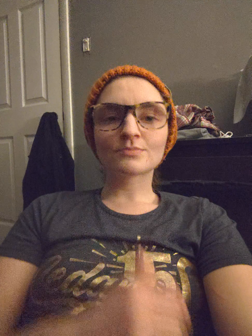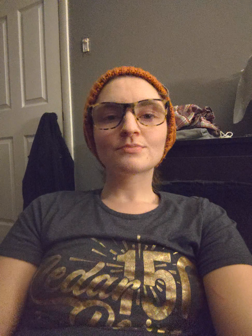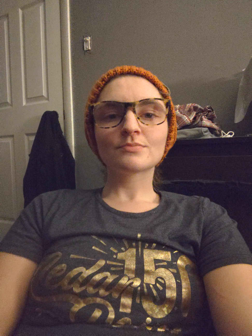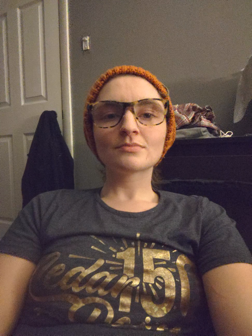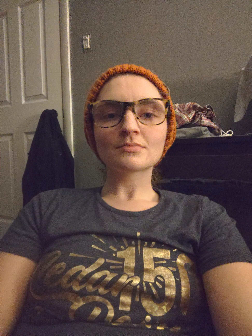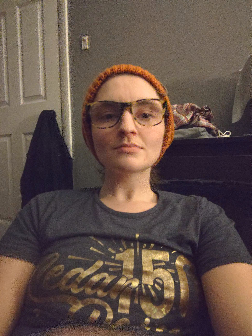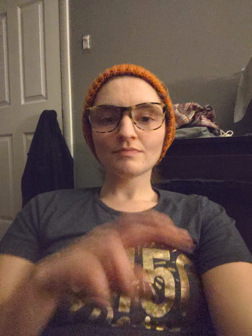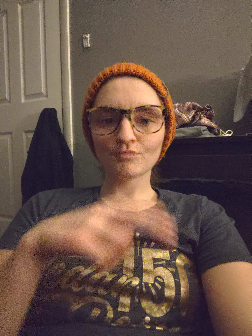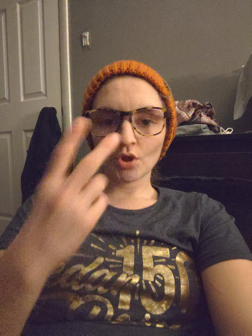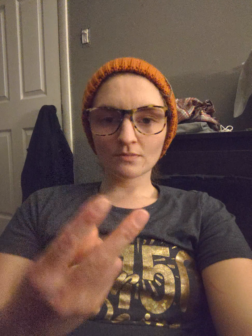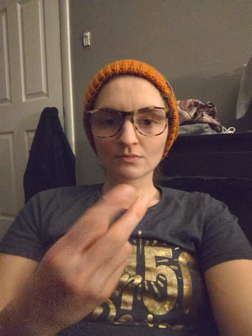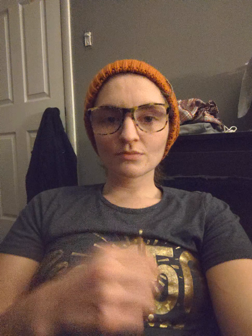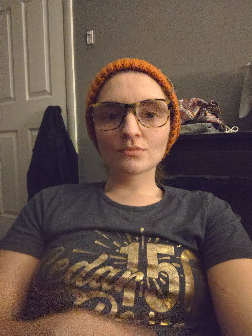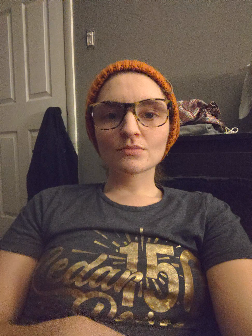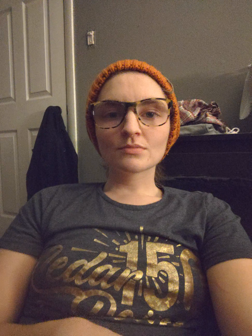fall